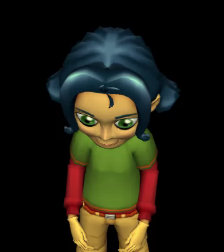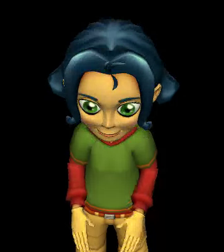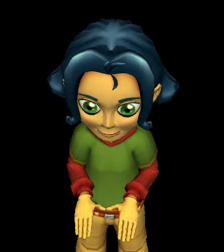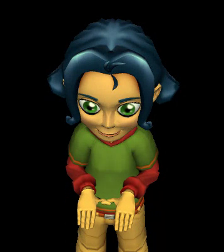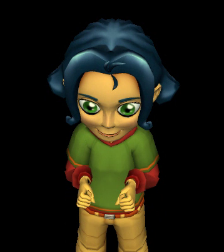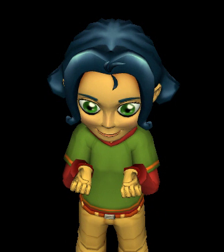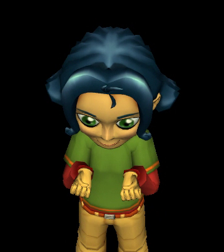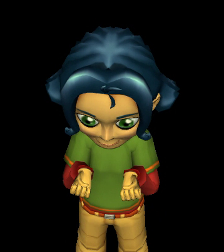ينقذ